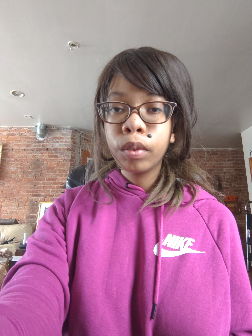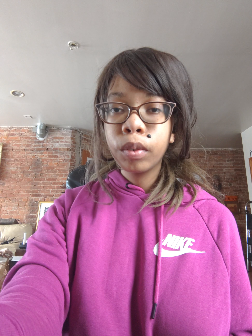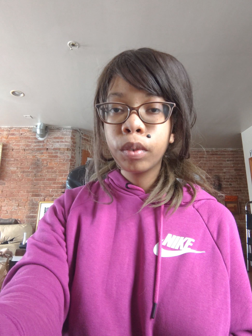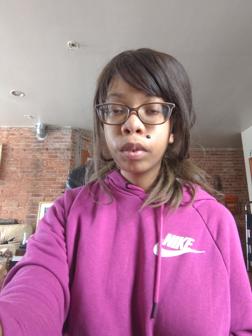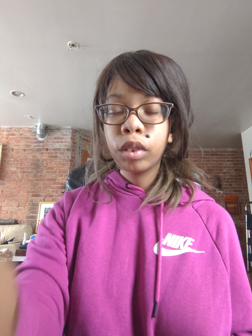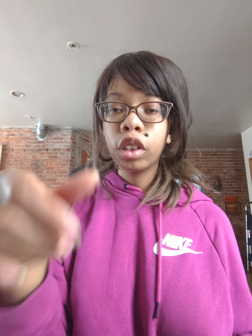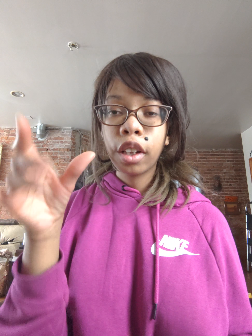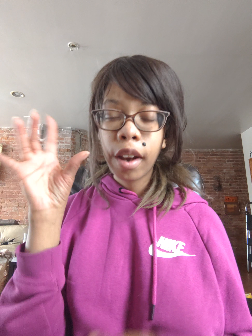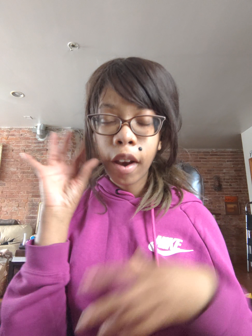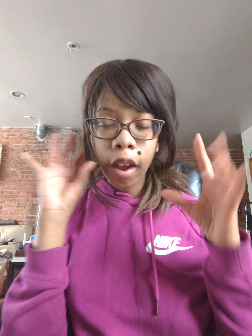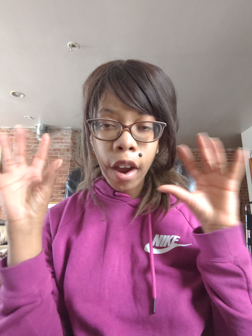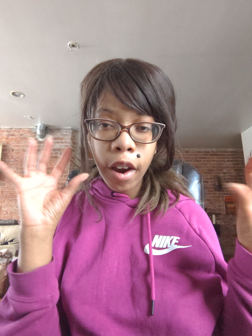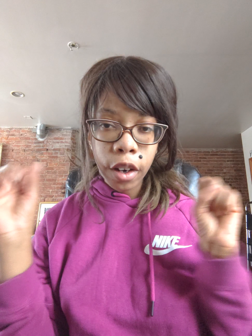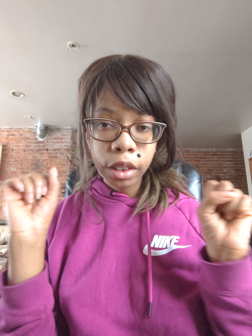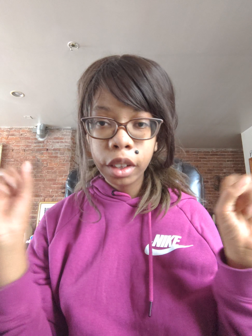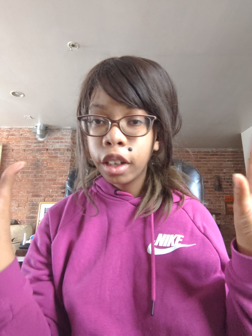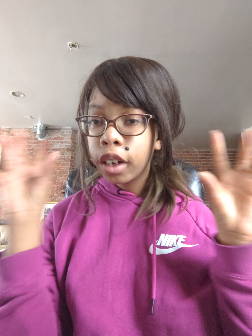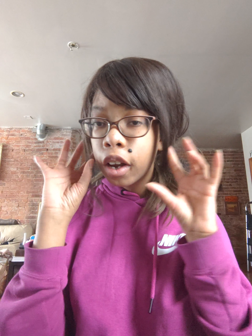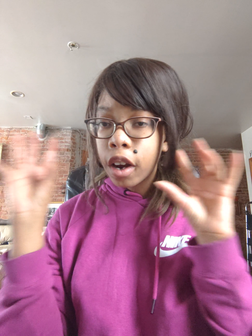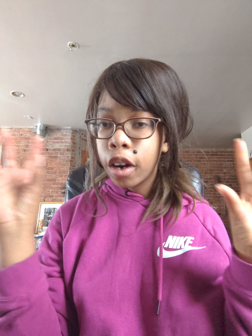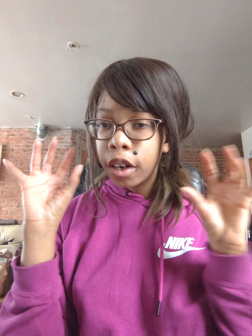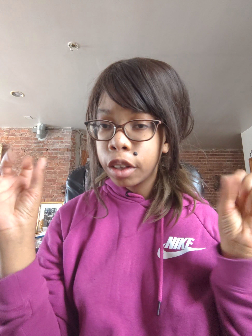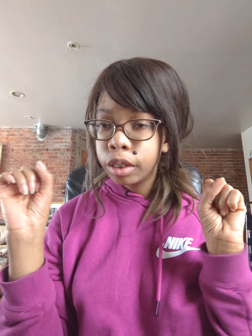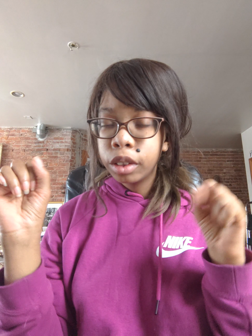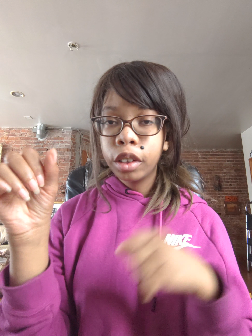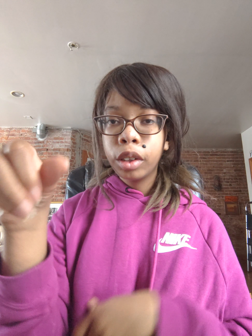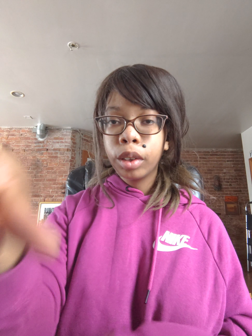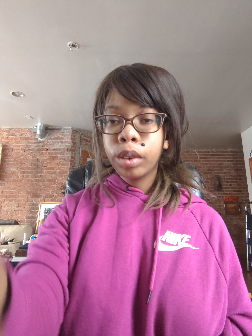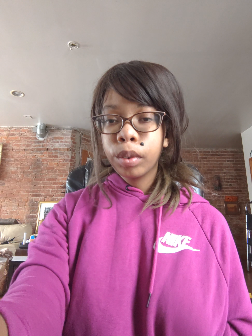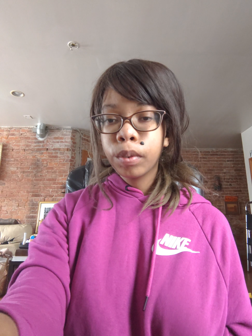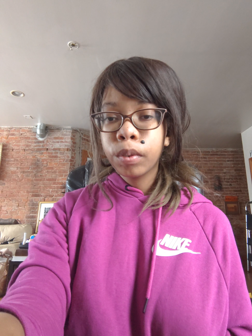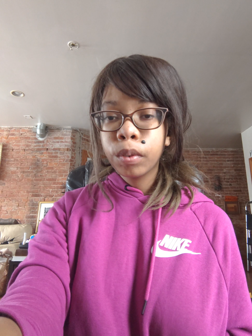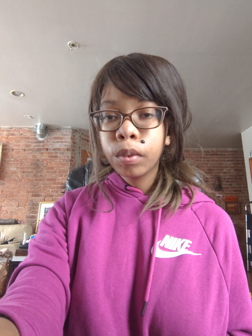loud